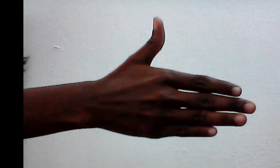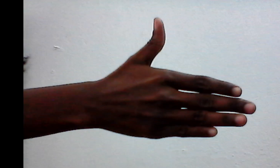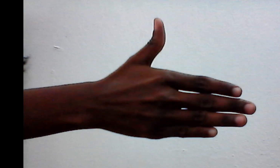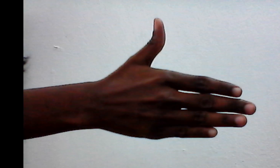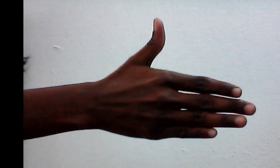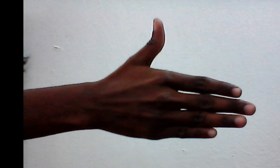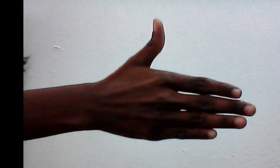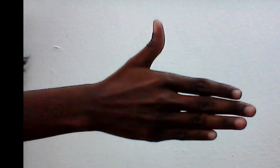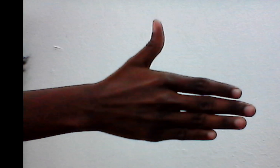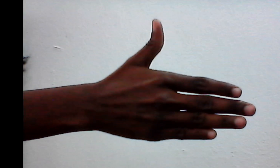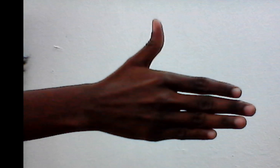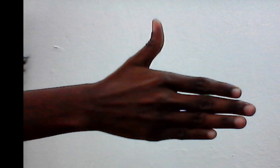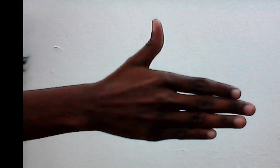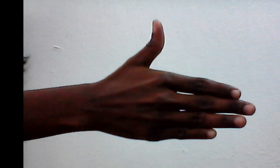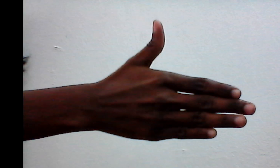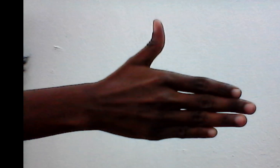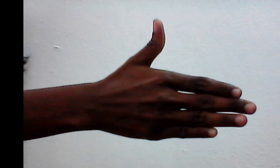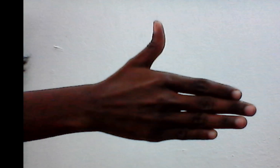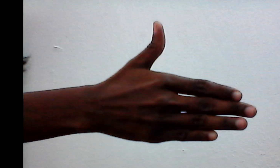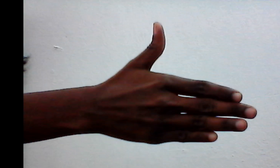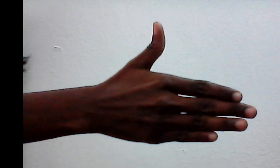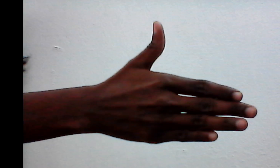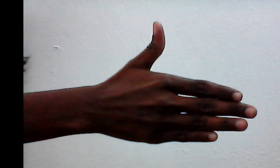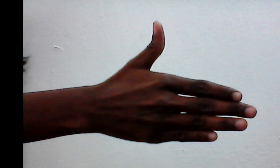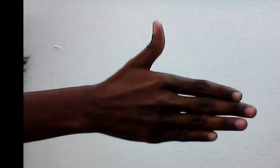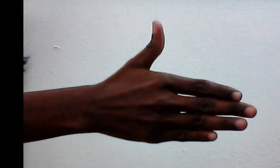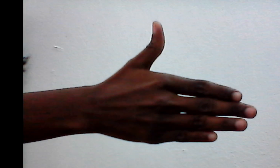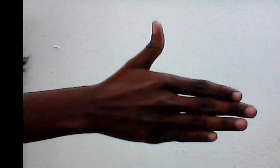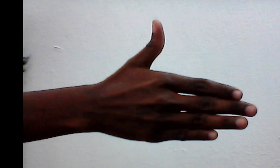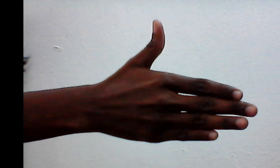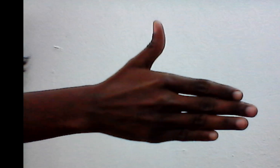ആ